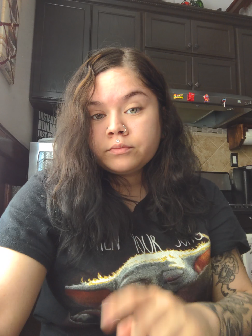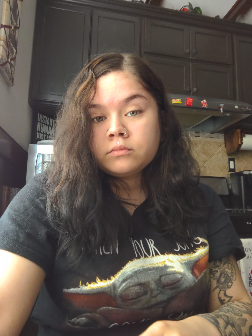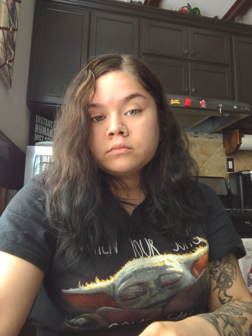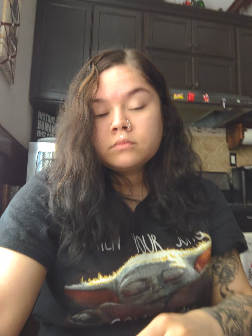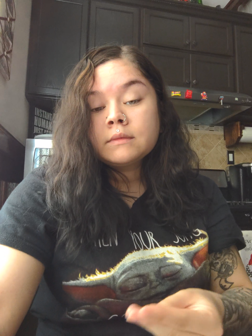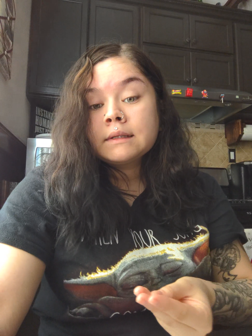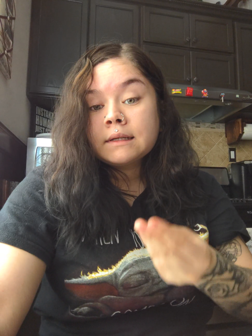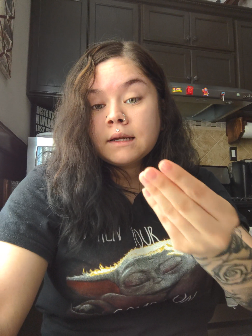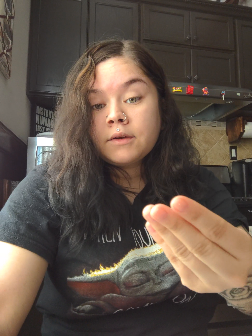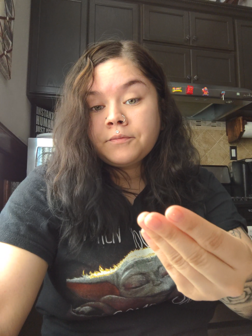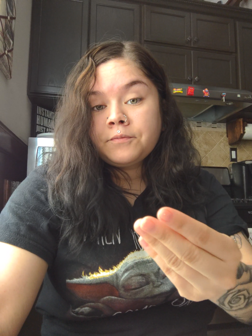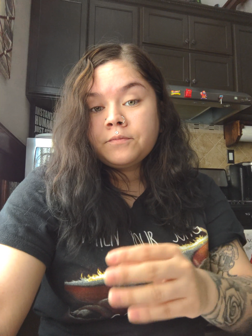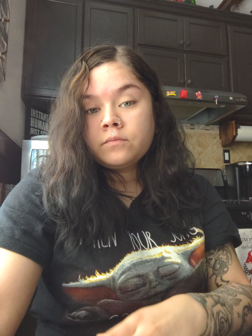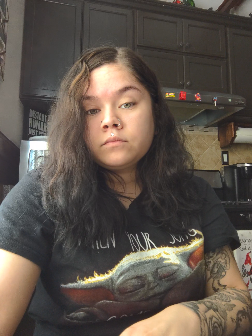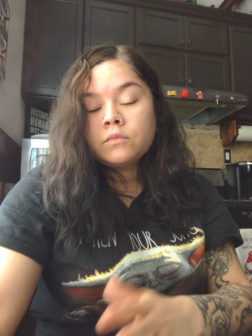give